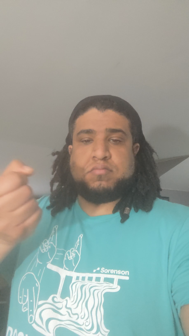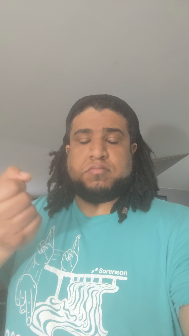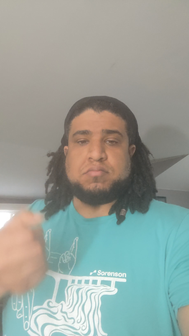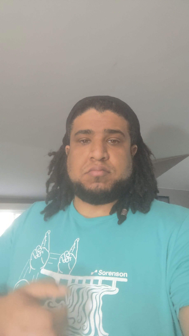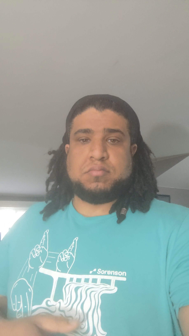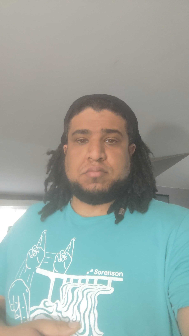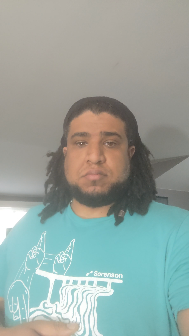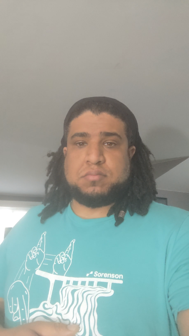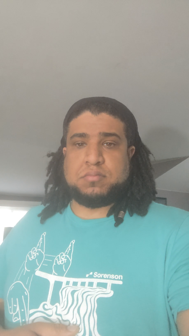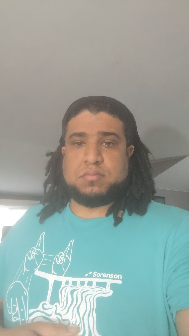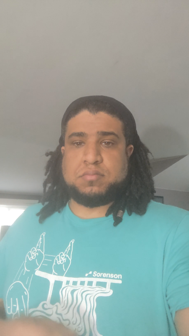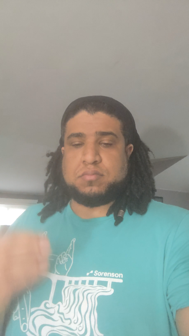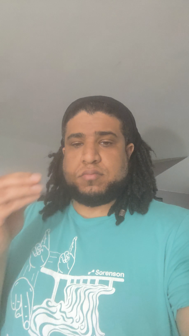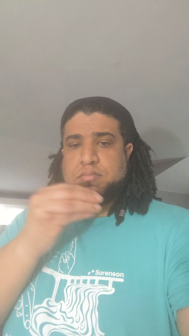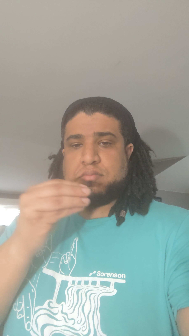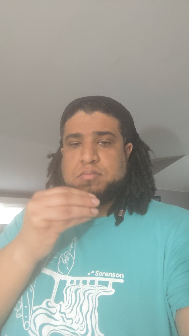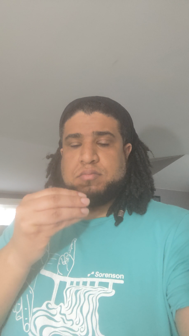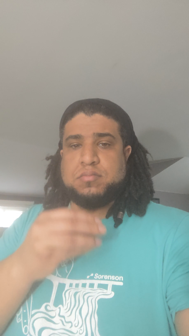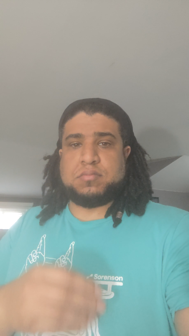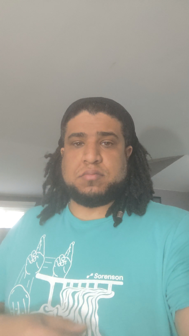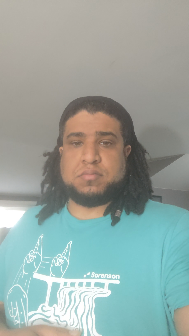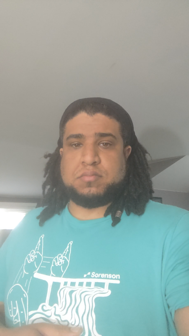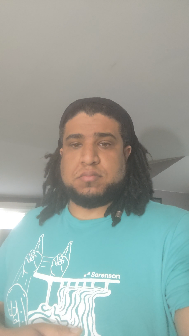more